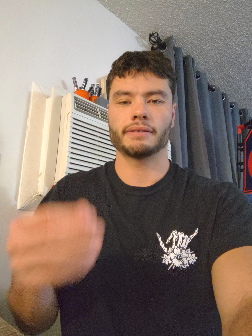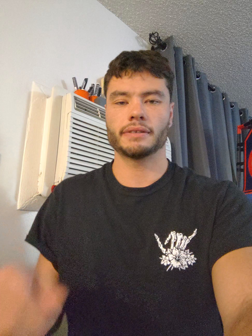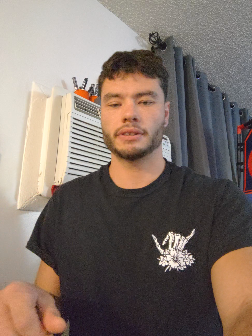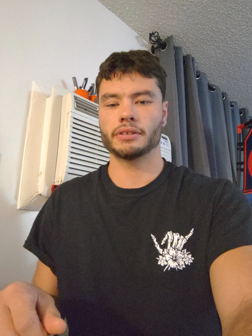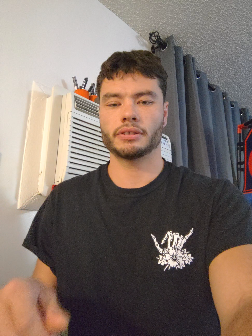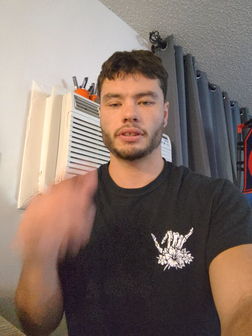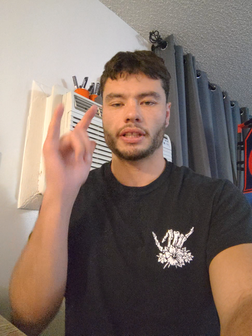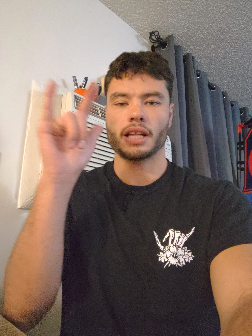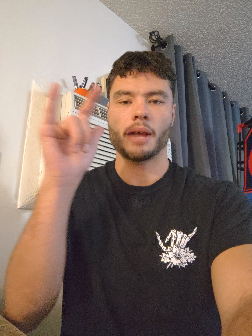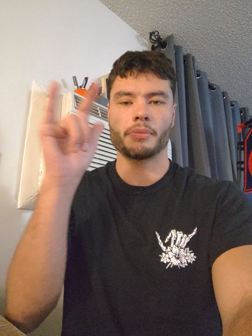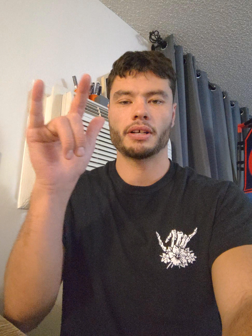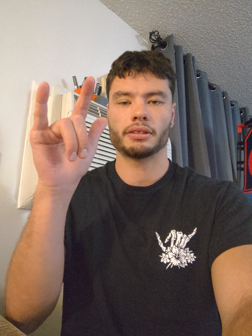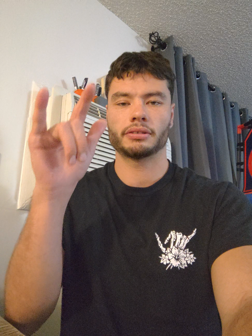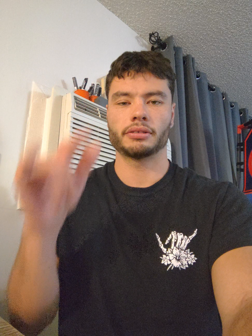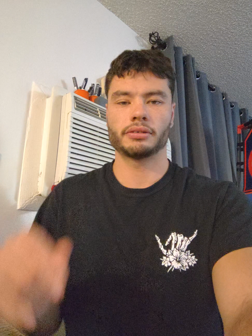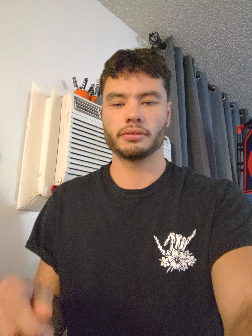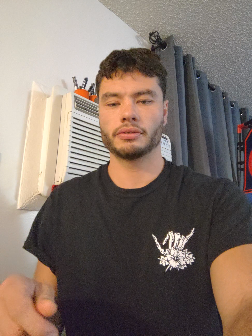airplane